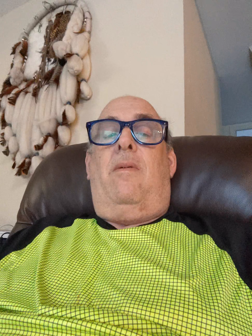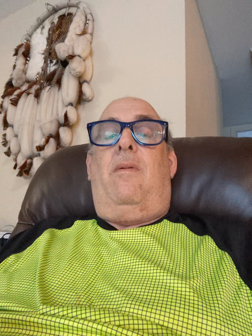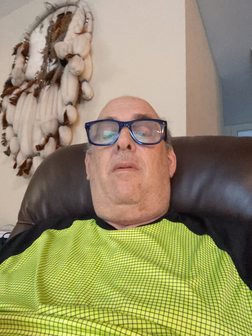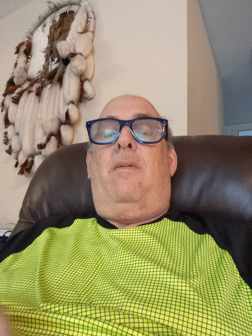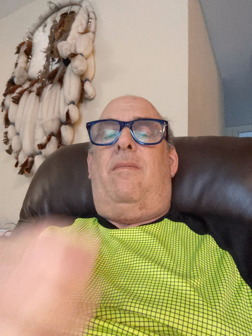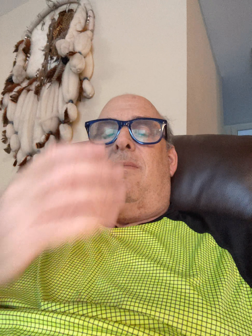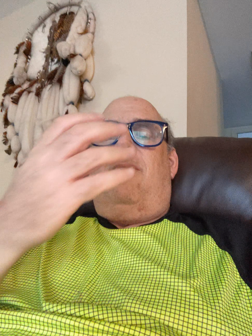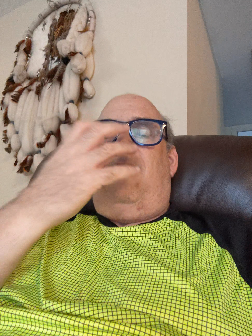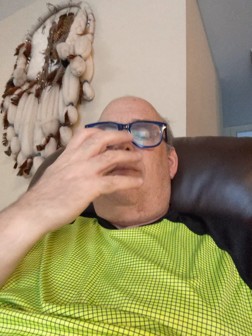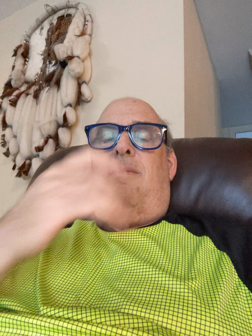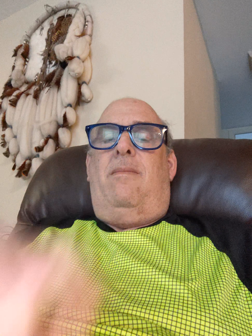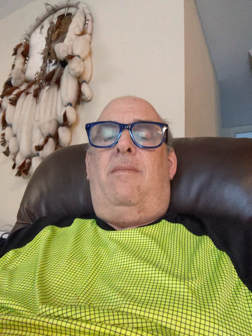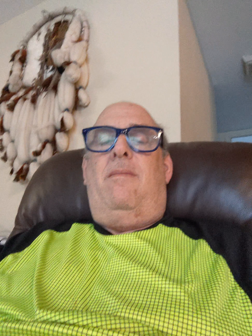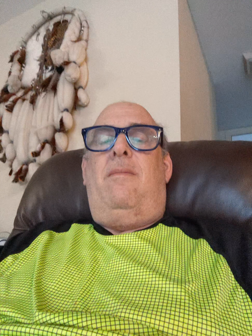mad